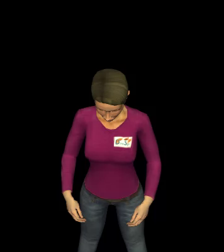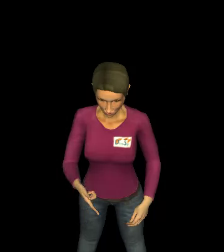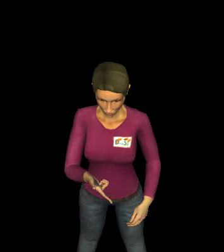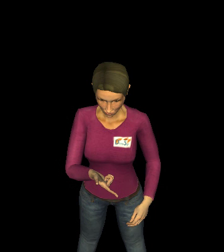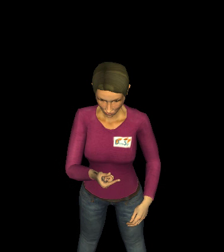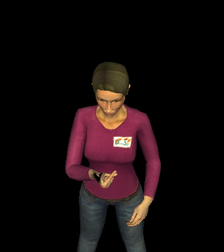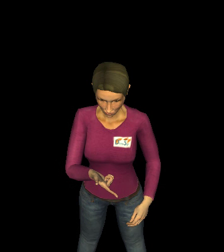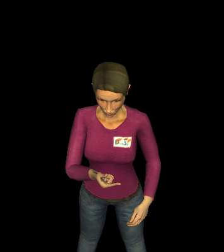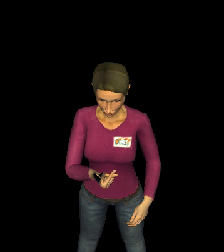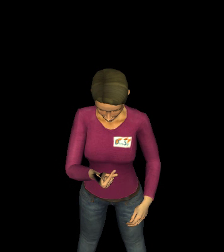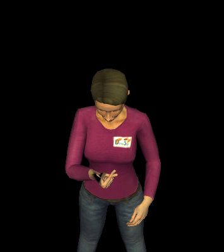زوج